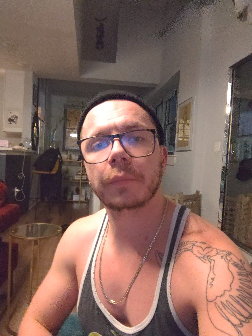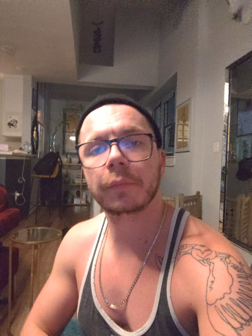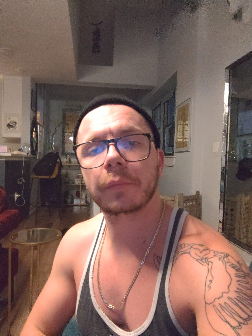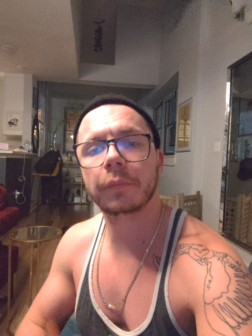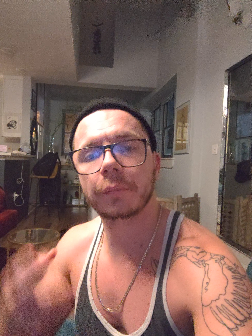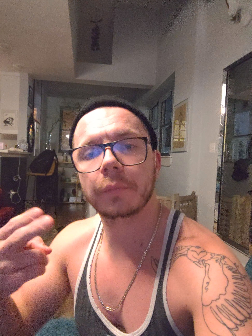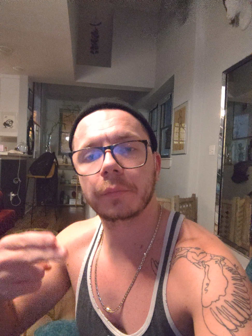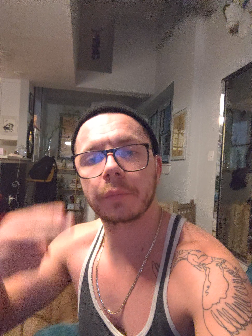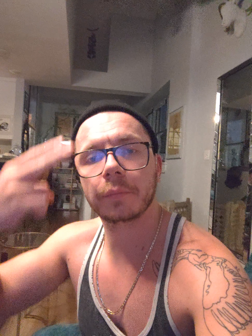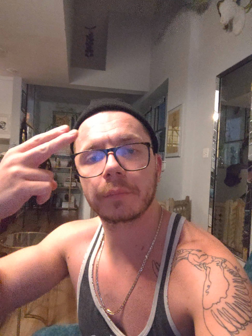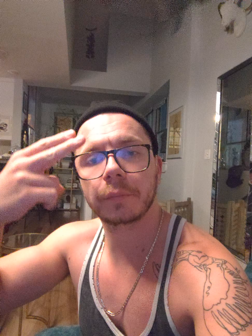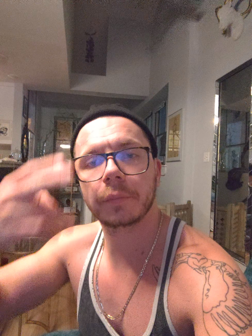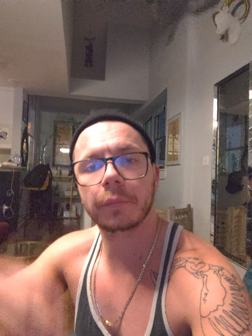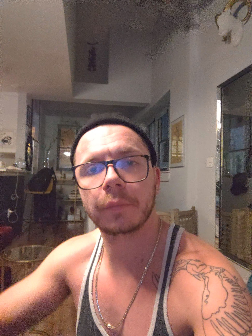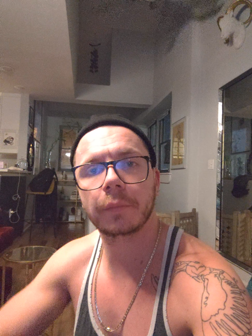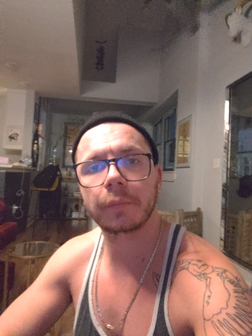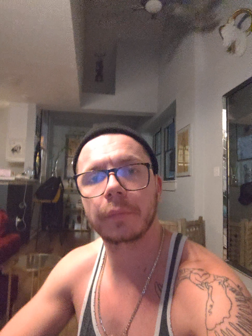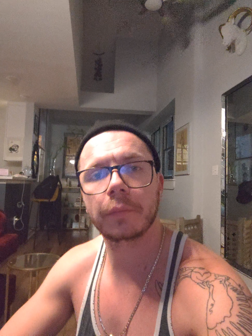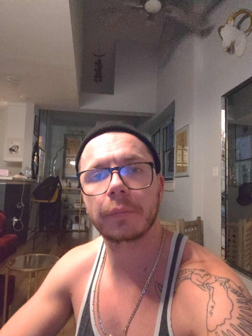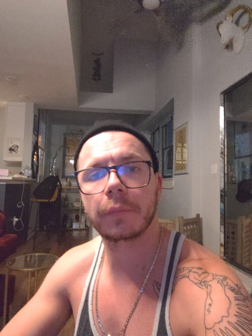high